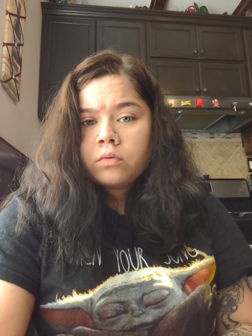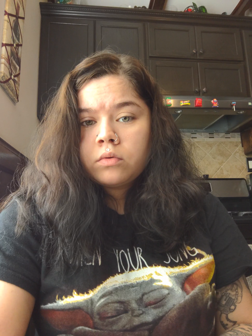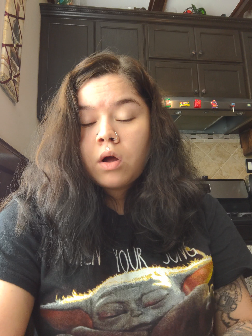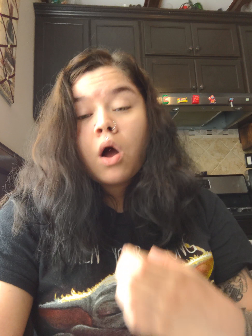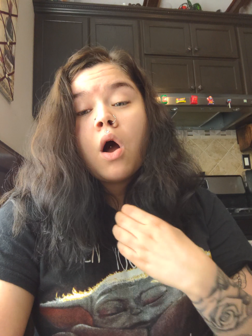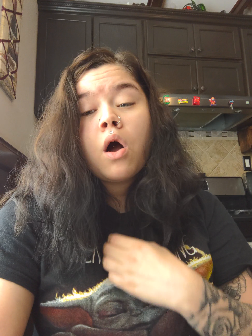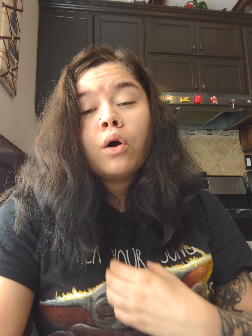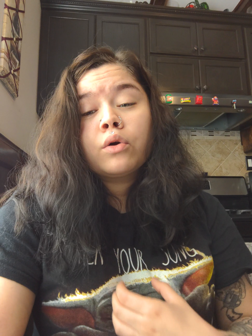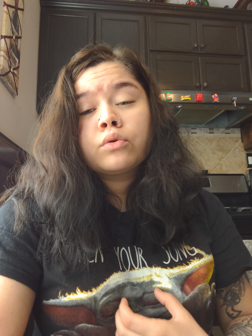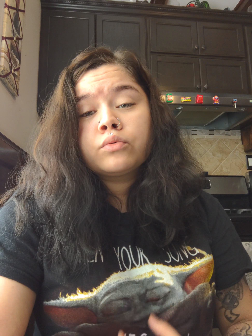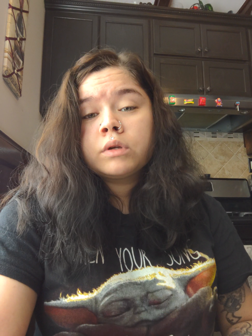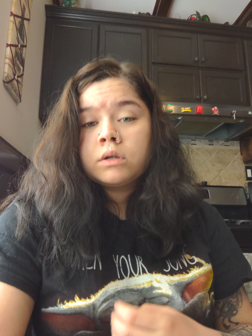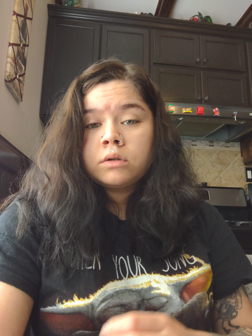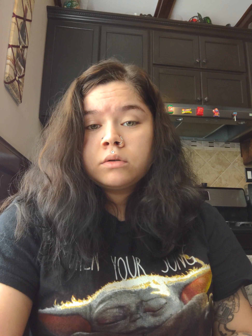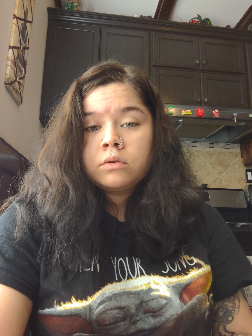hungry